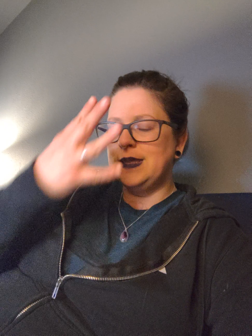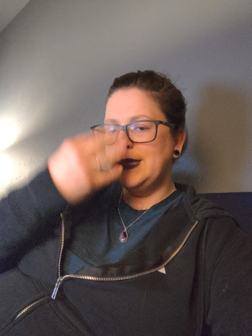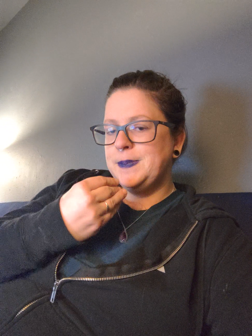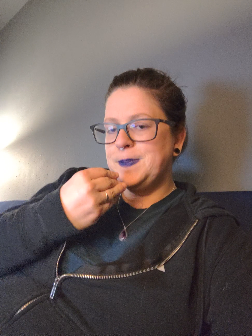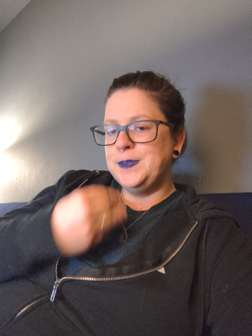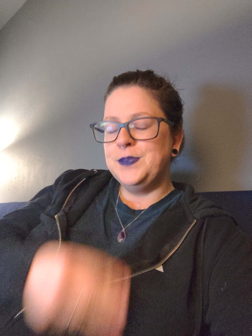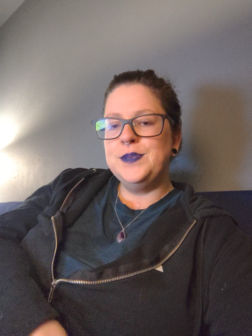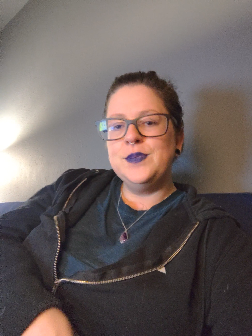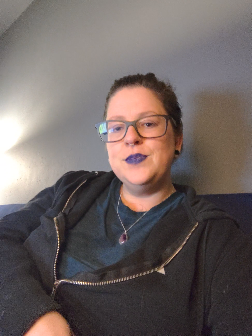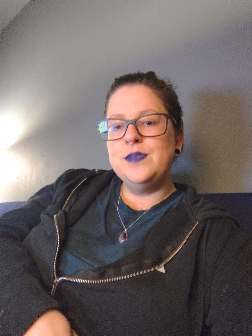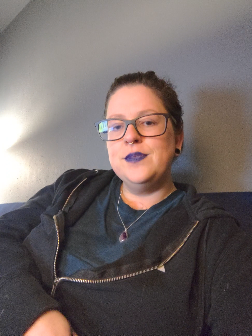sleep